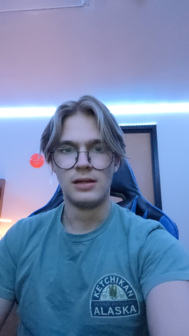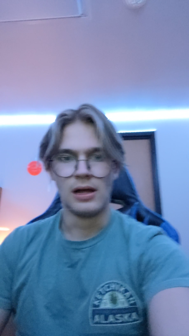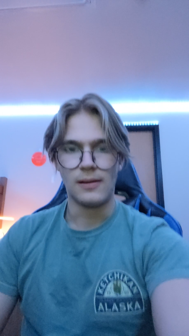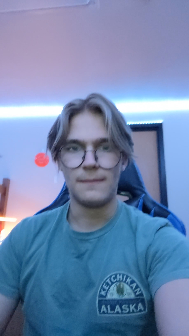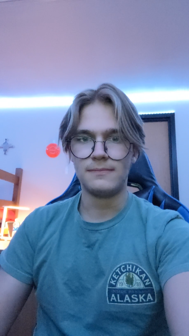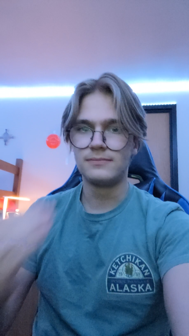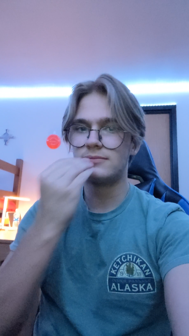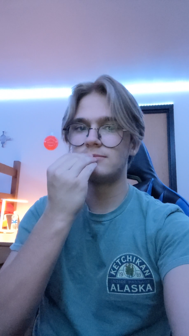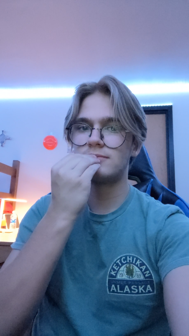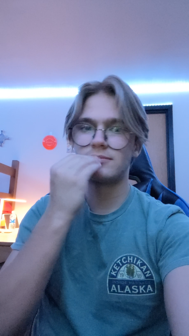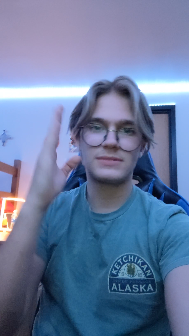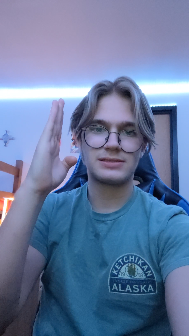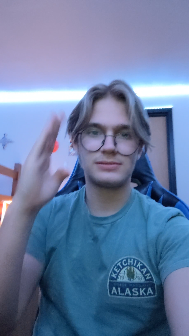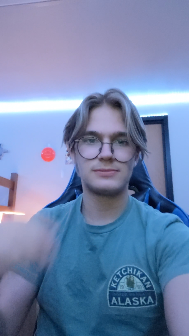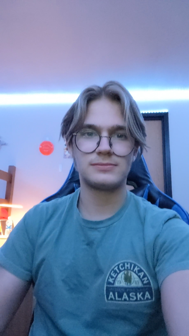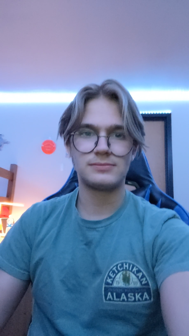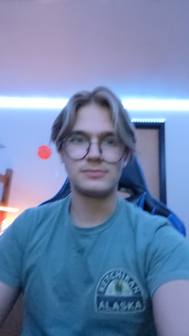breakfast